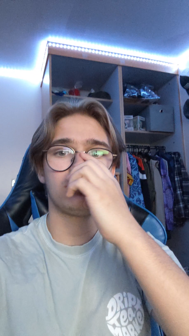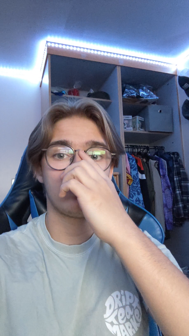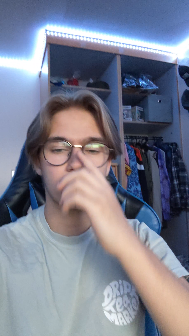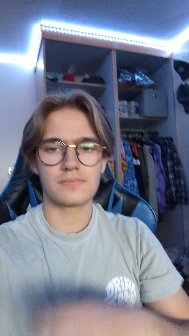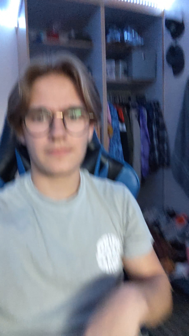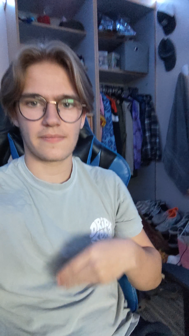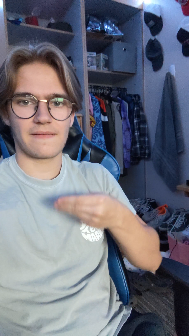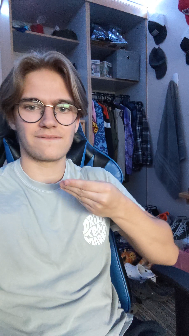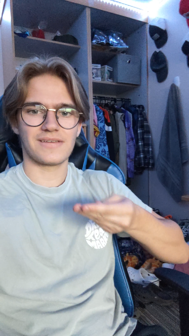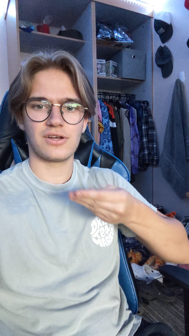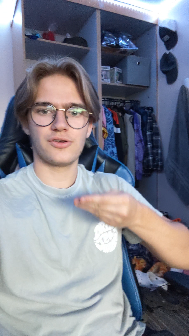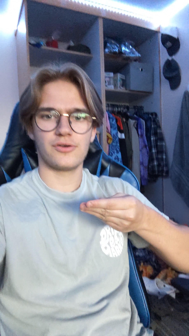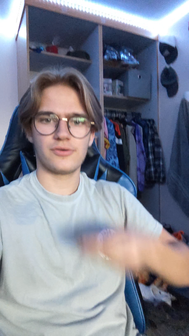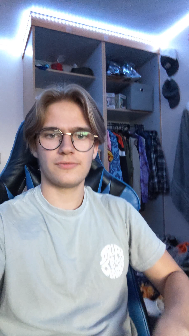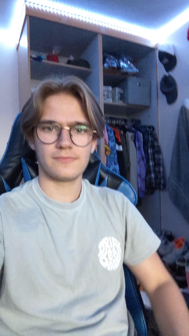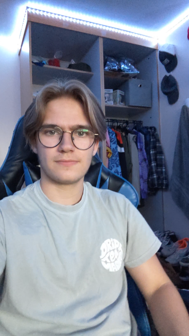feed